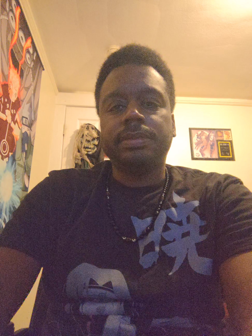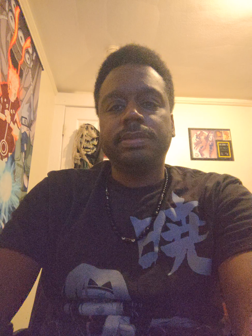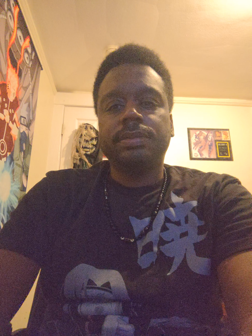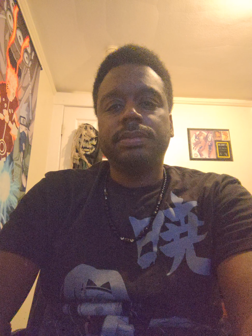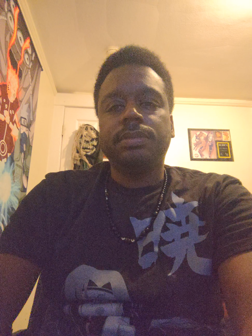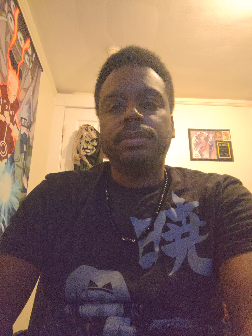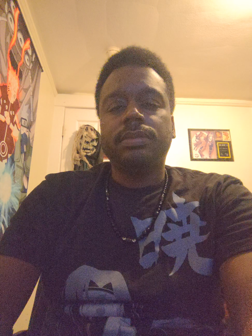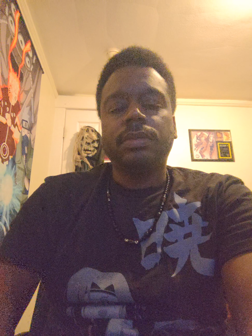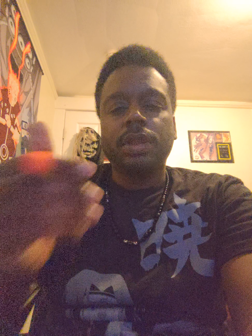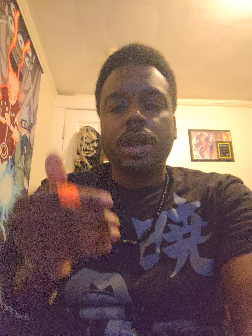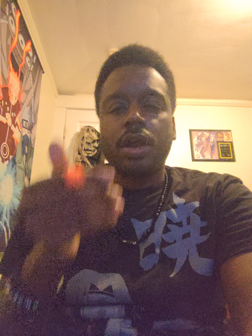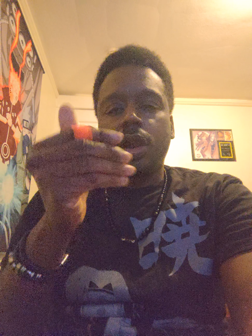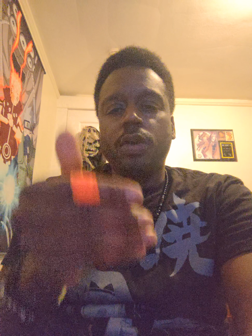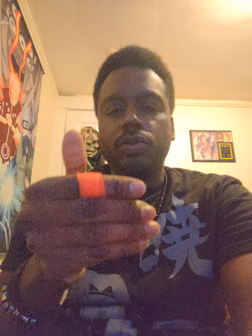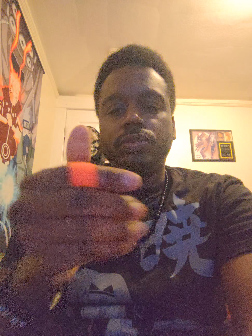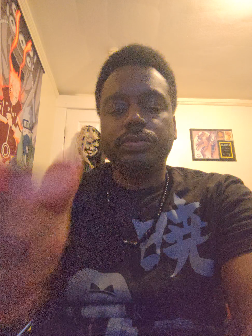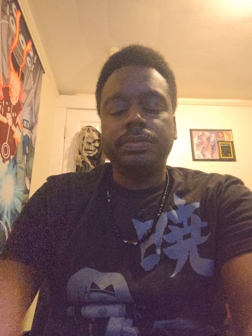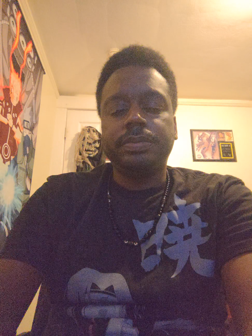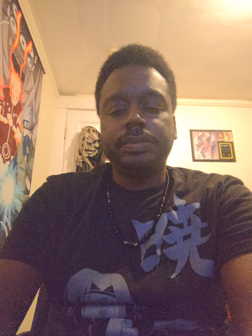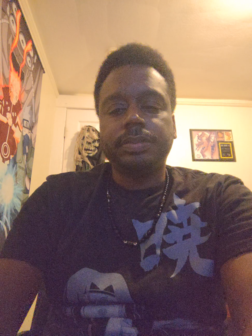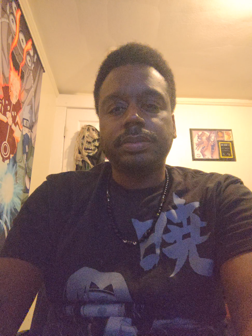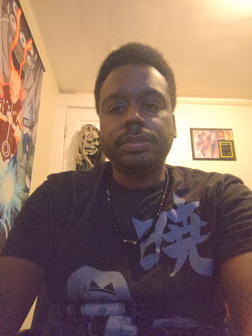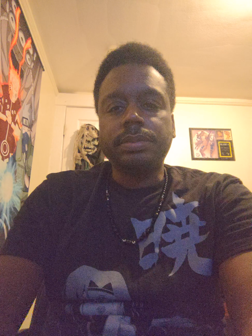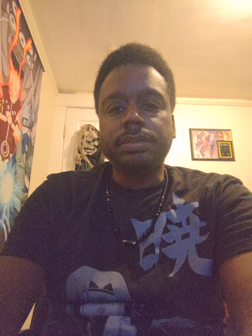close